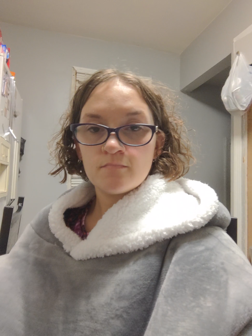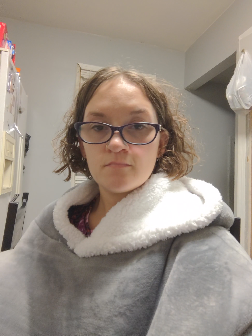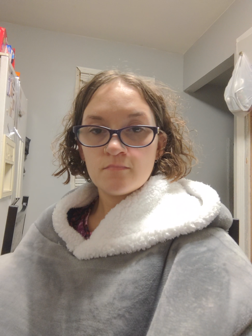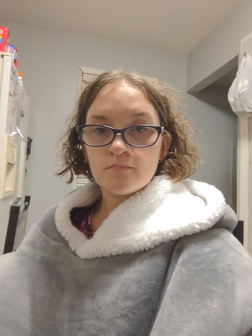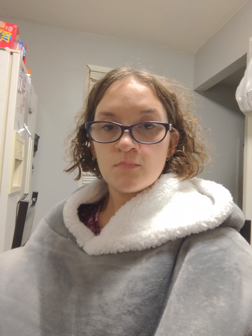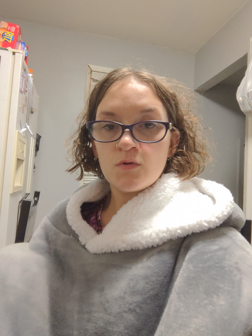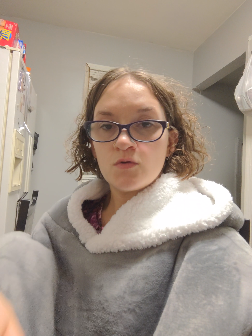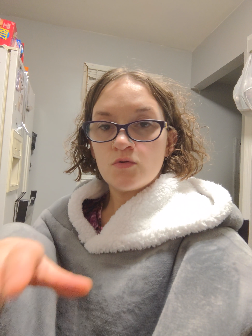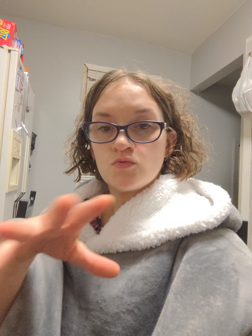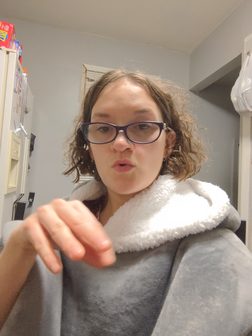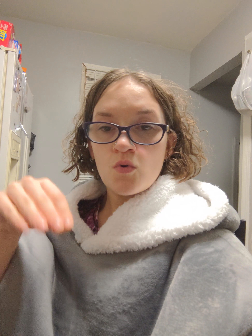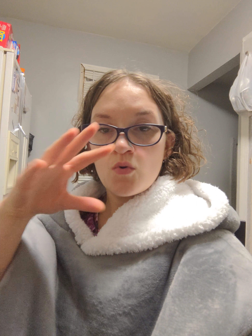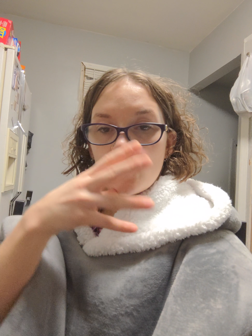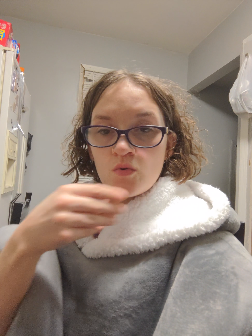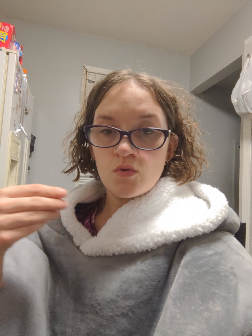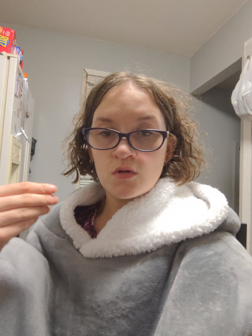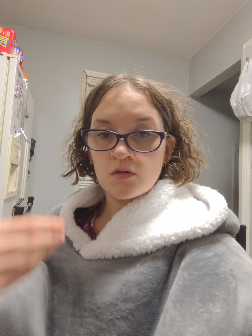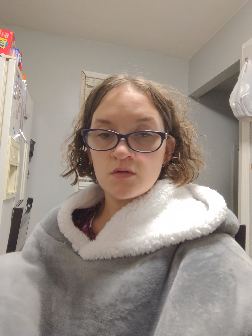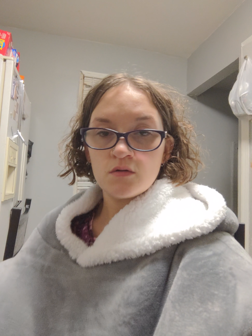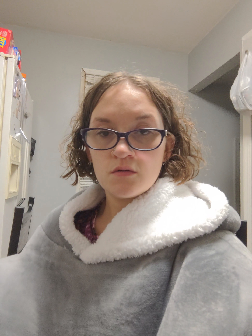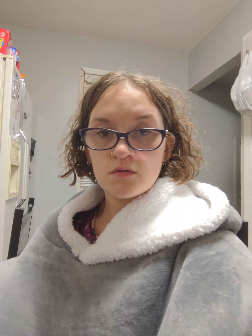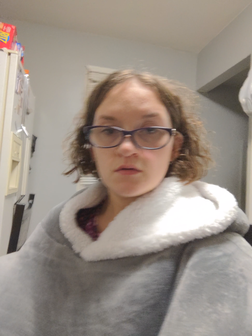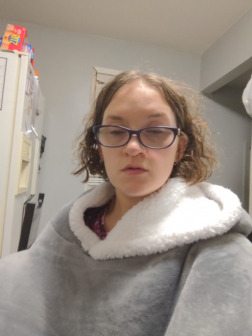story